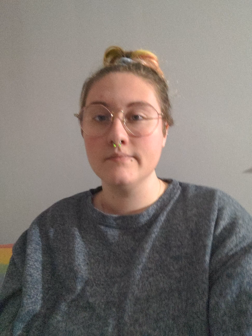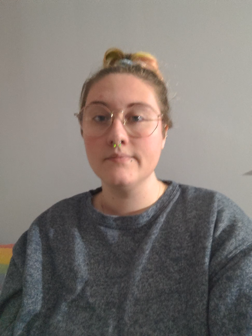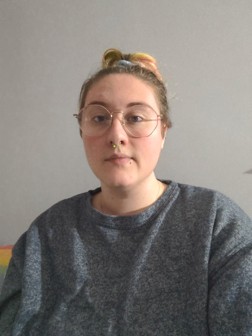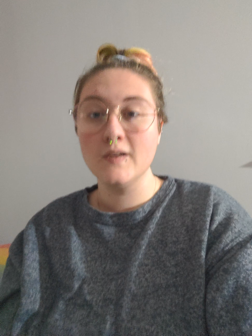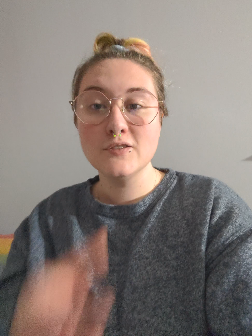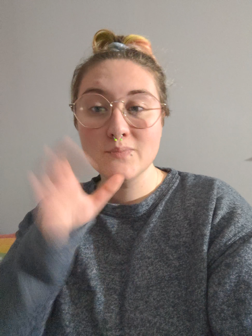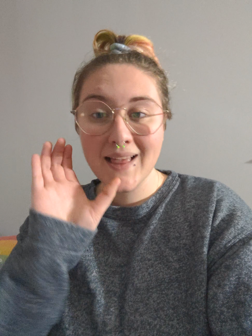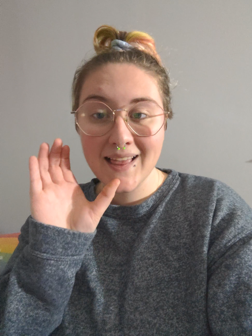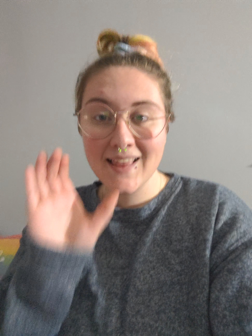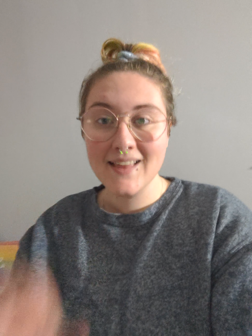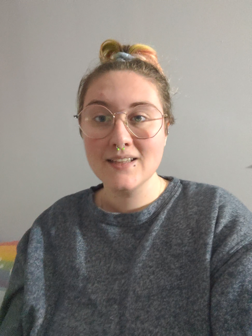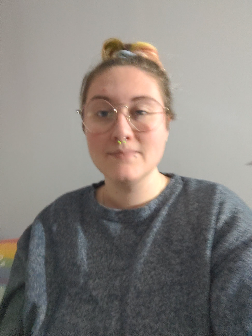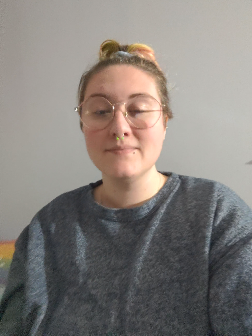drink